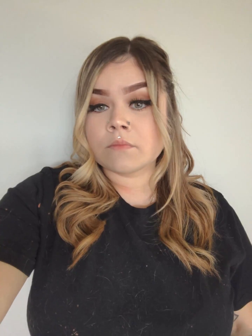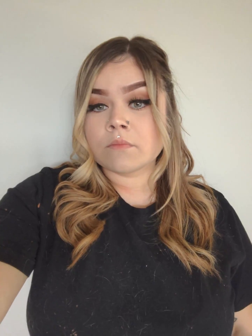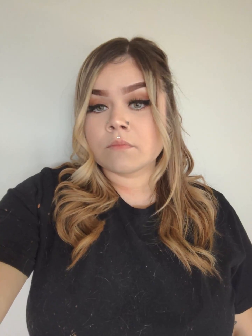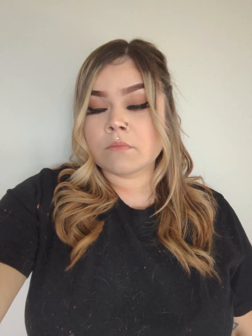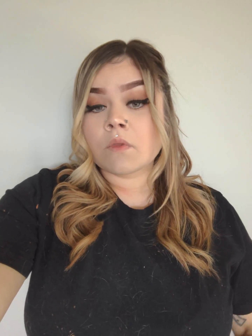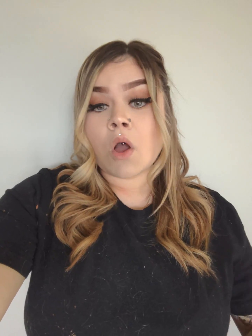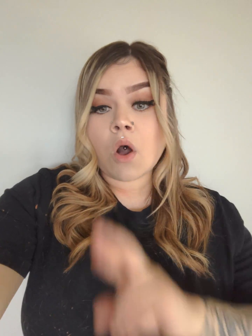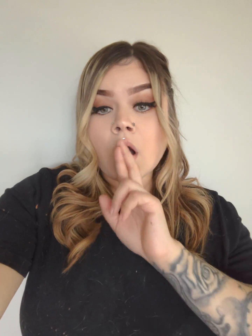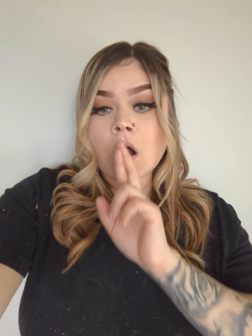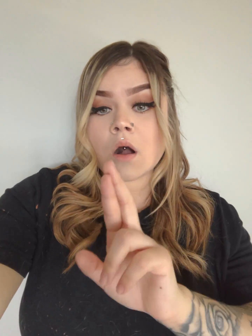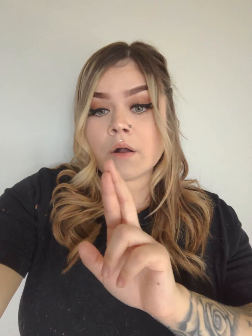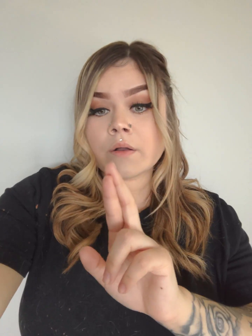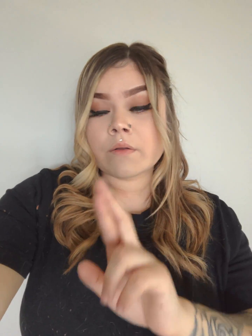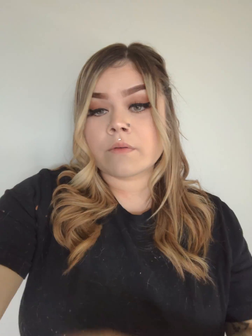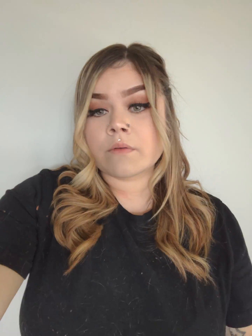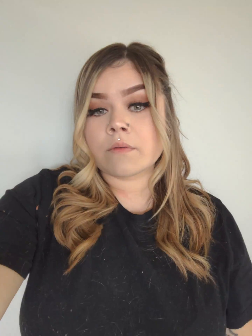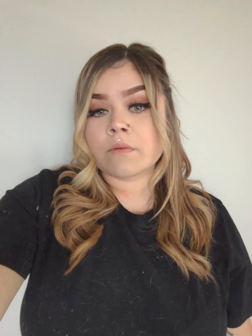are